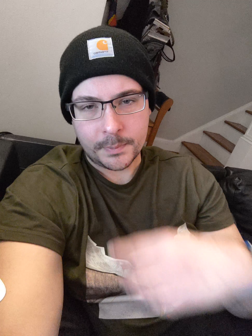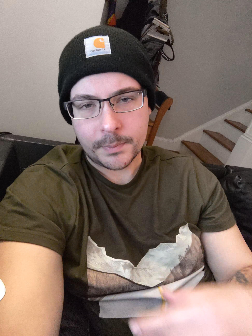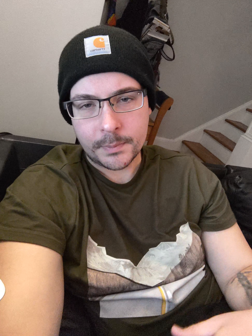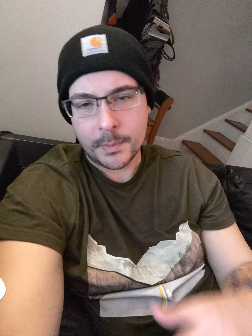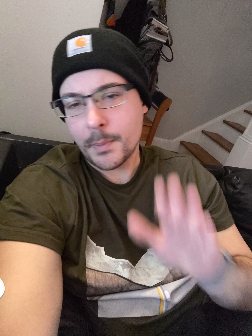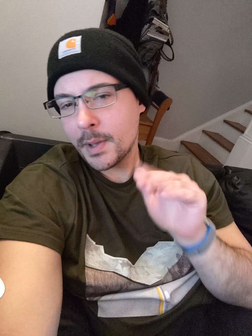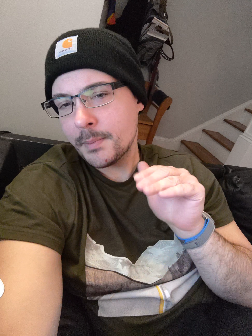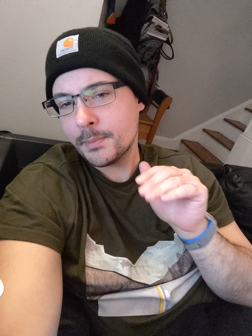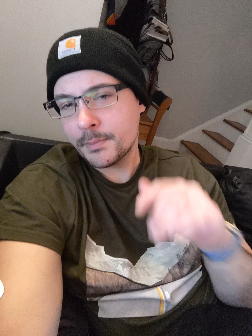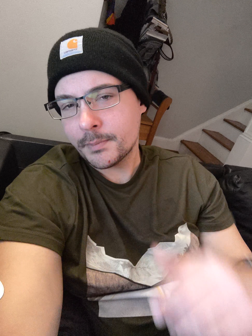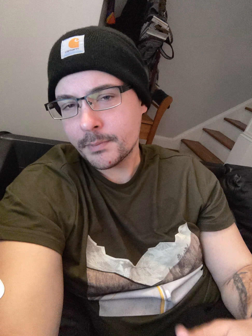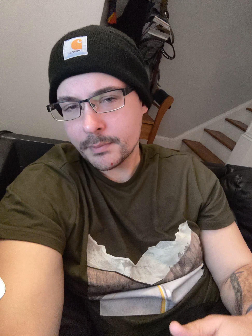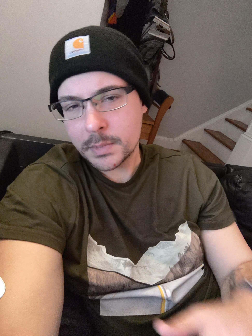bye